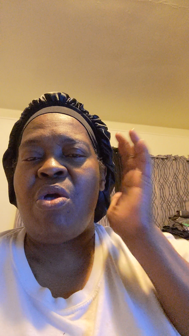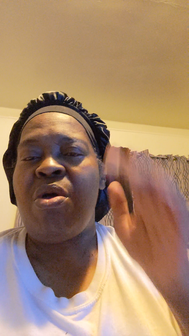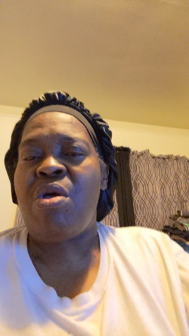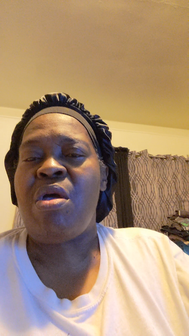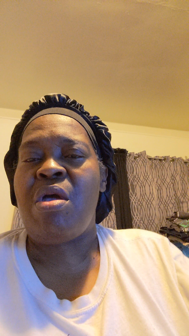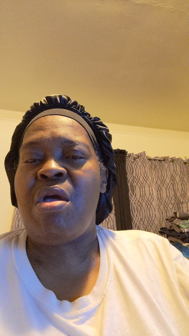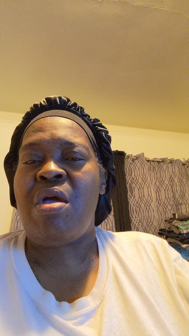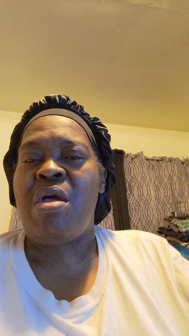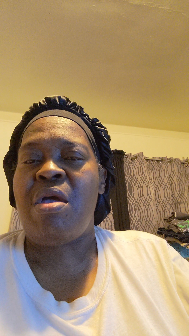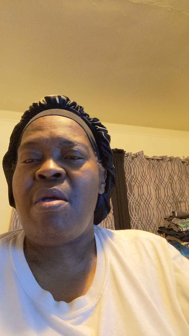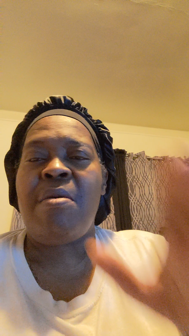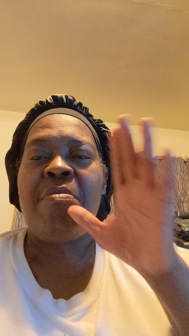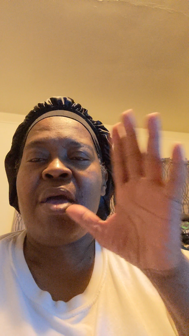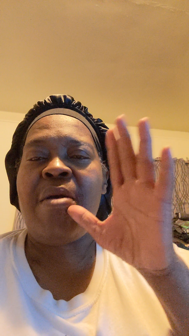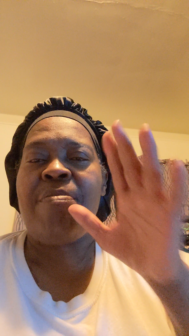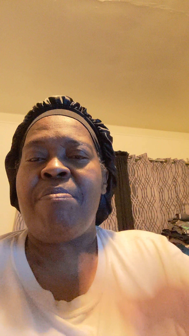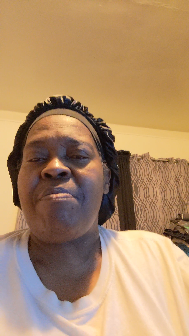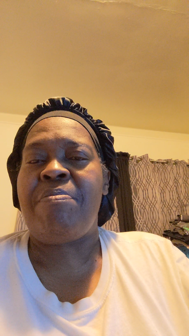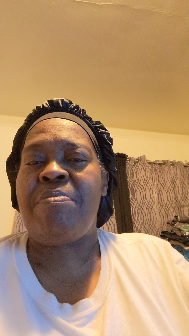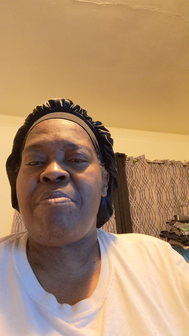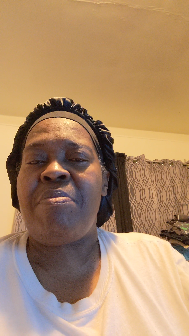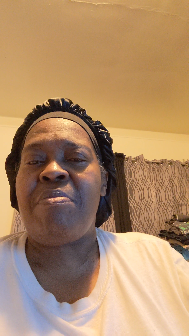mommy